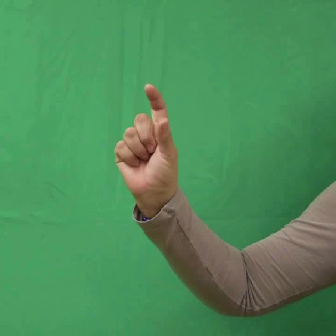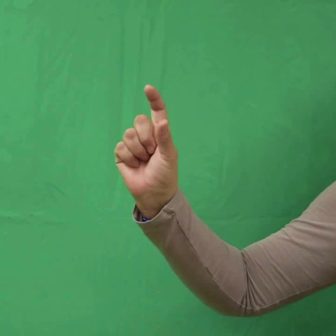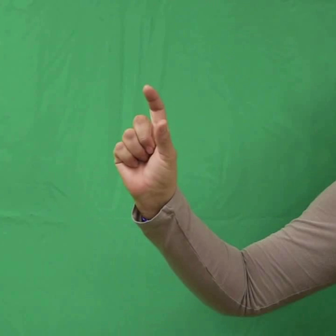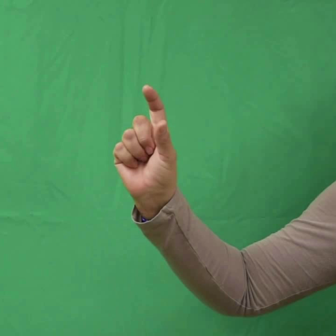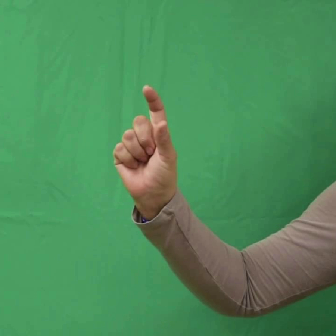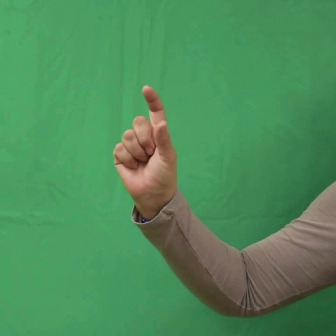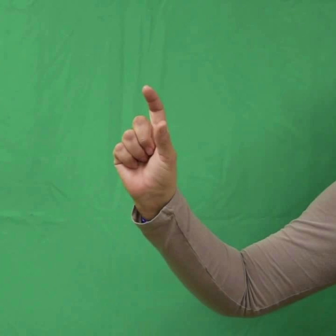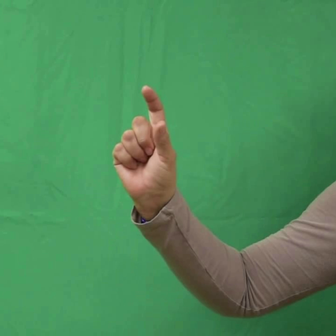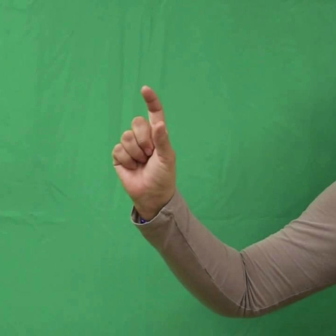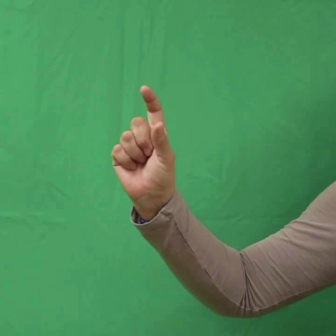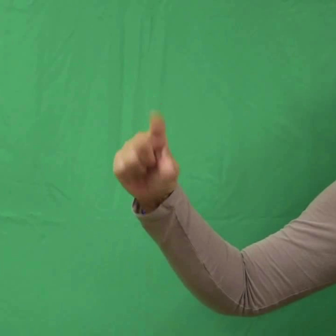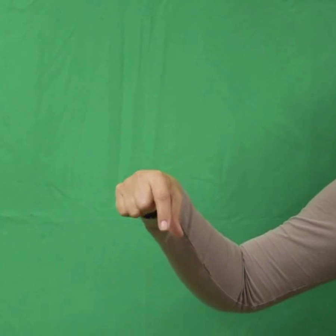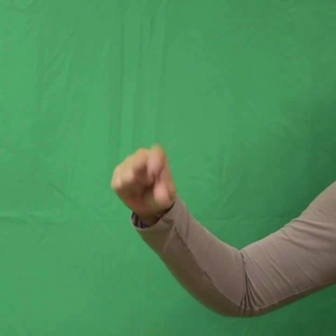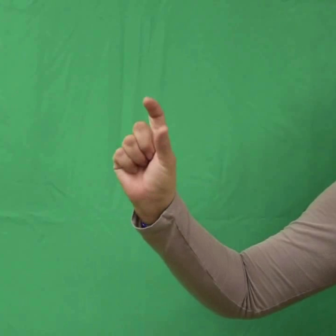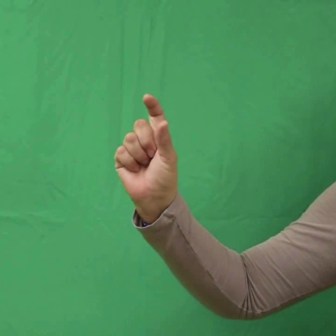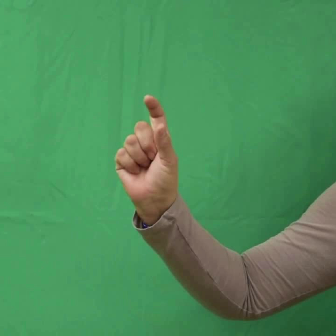Q